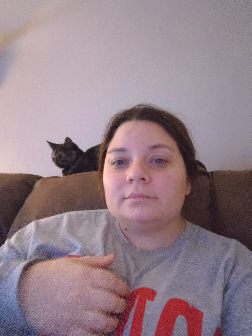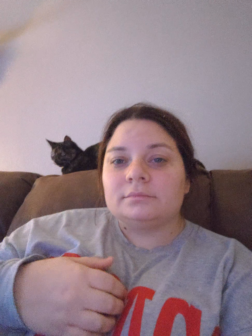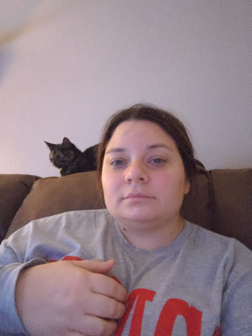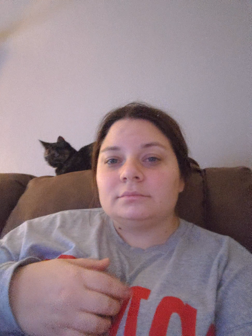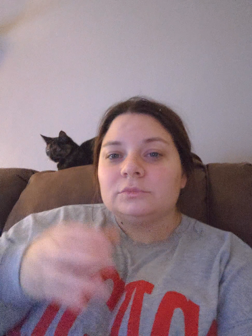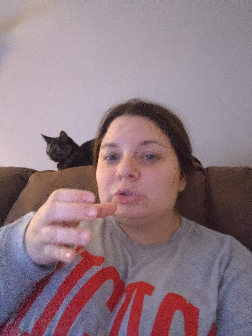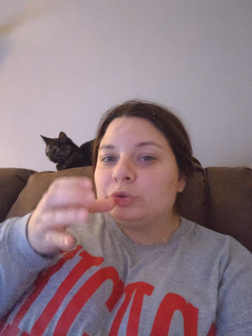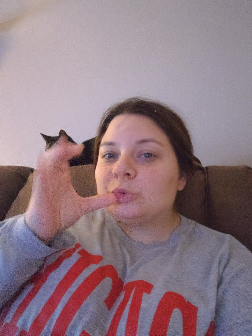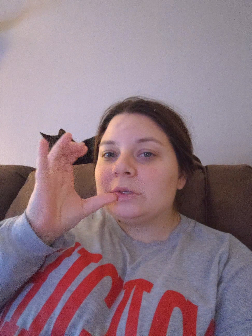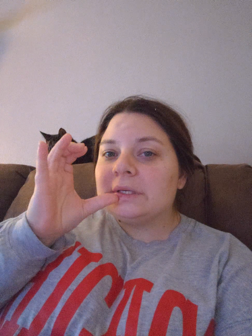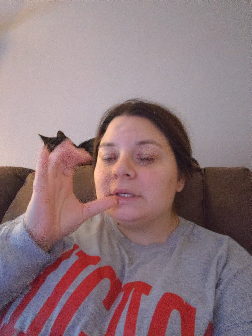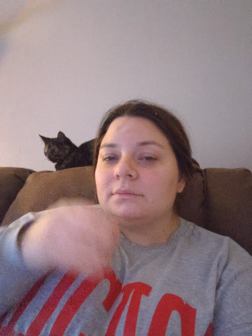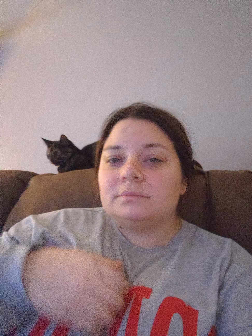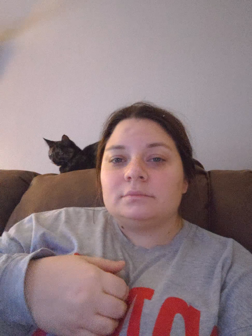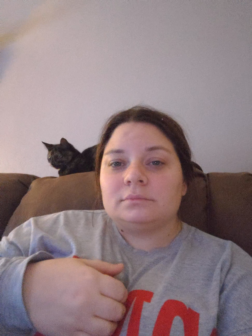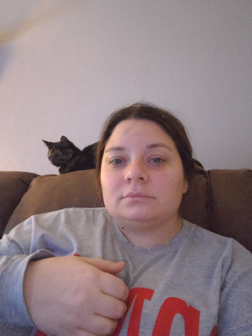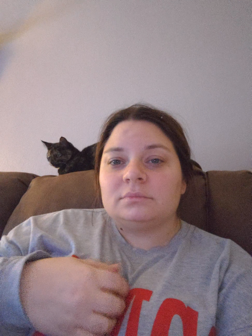drink